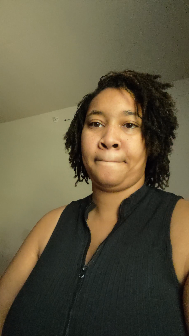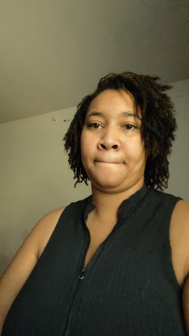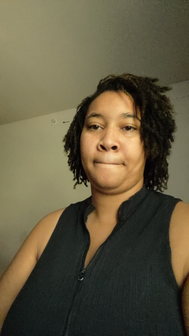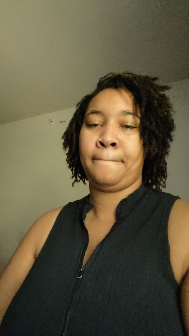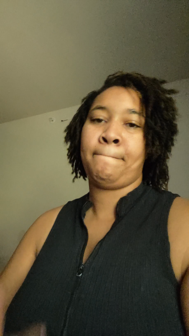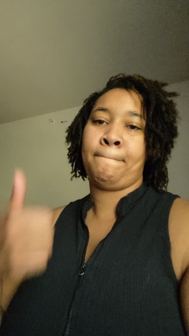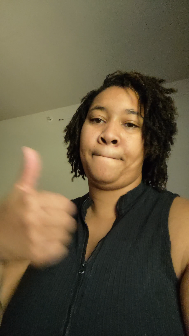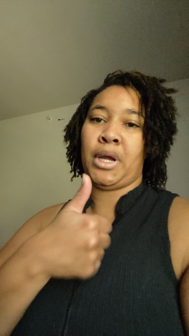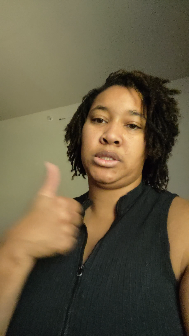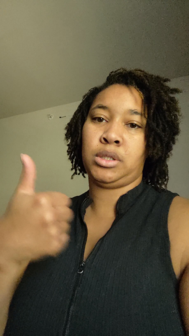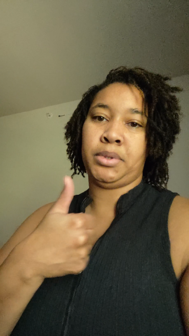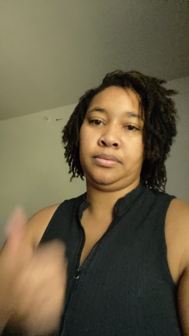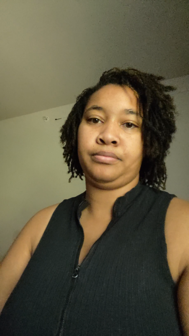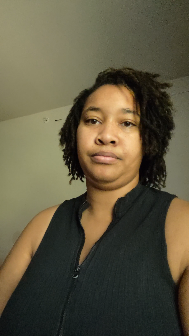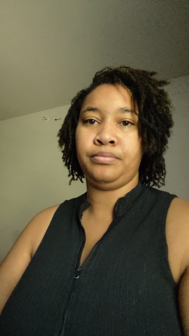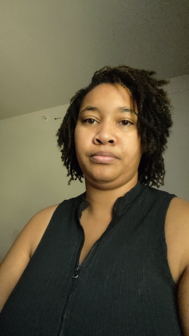basement